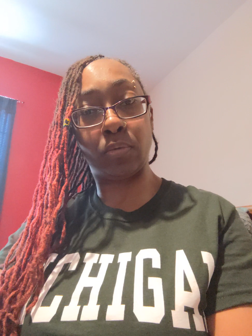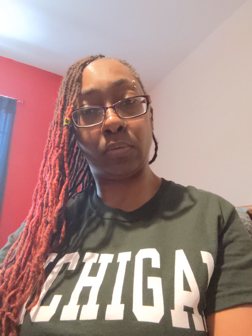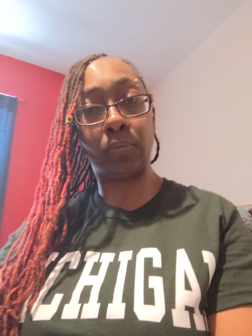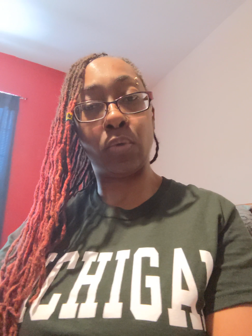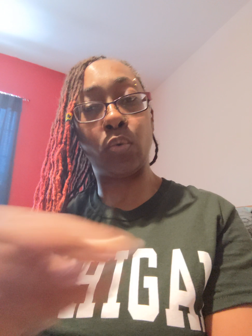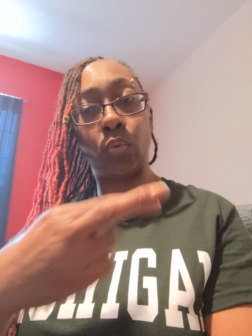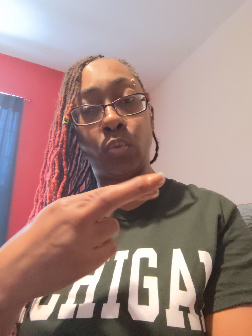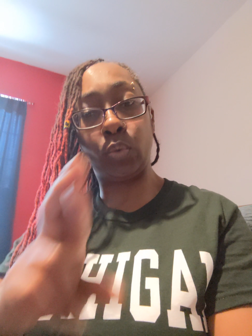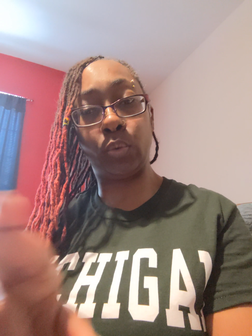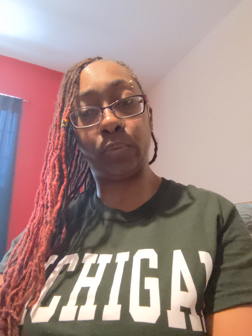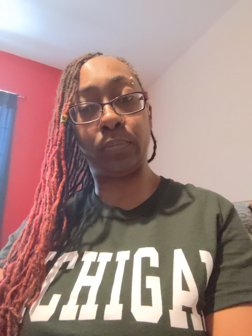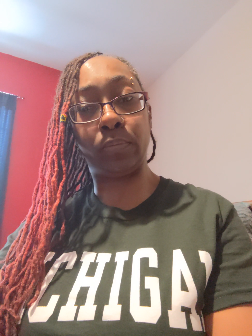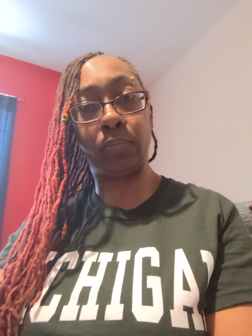room